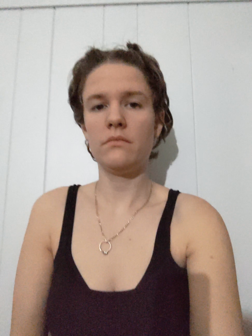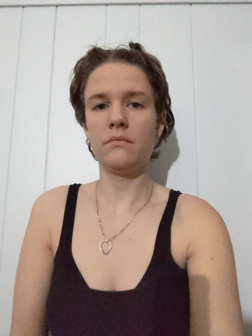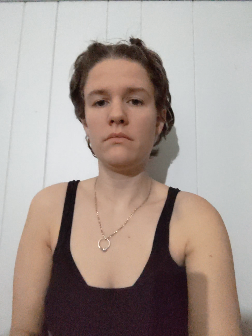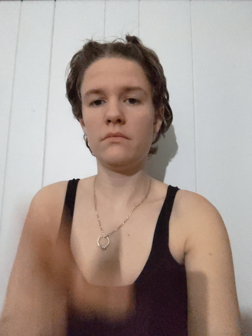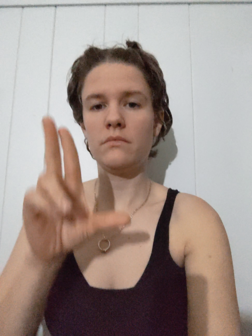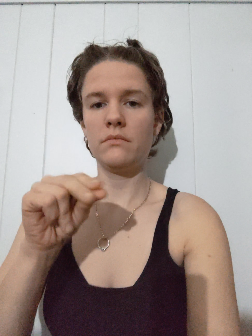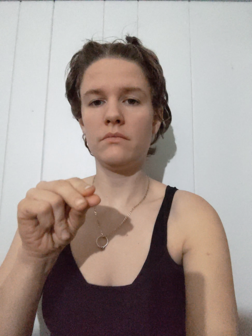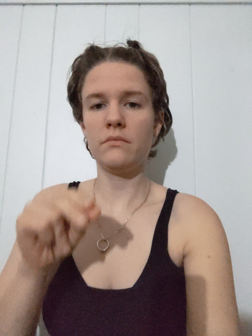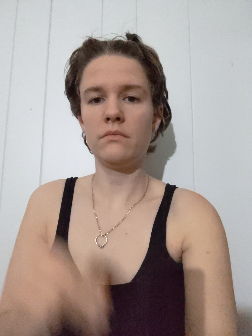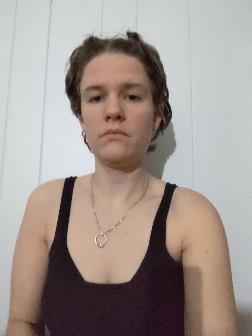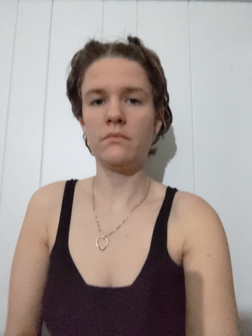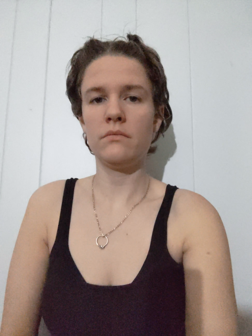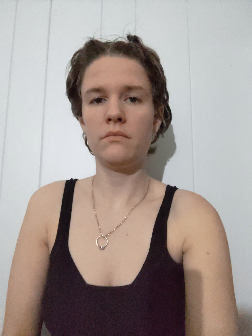no